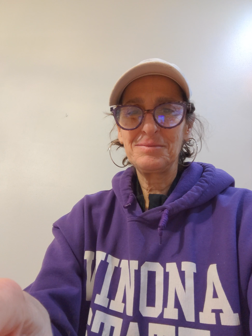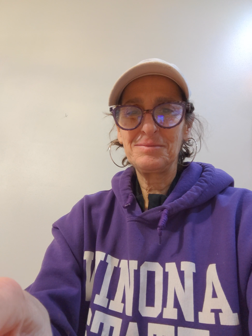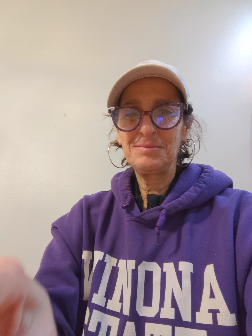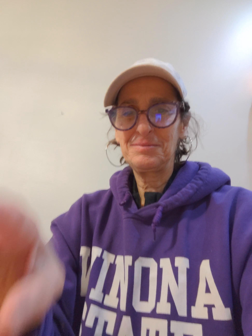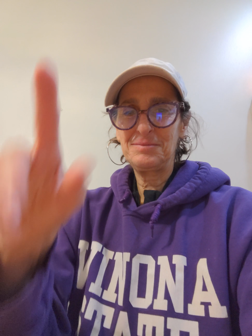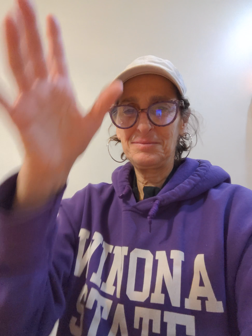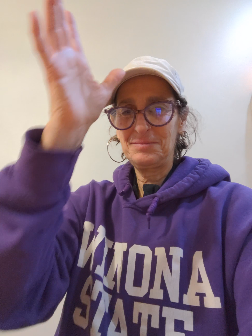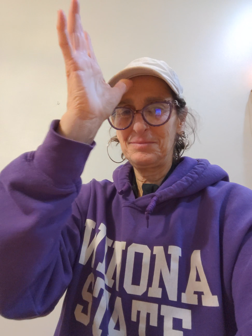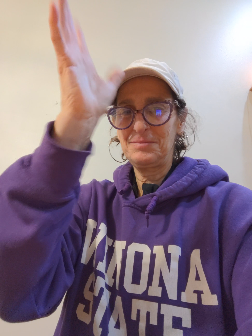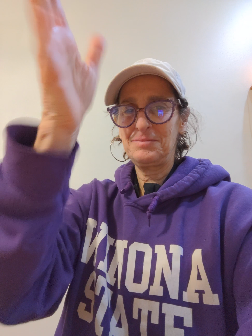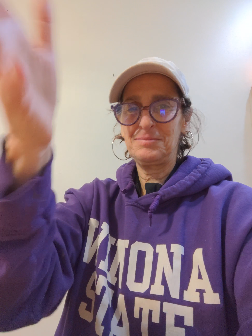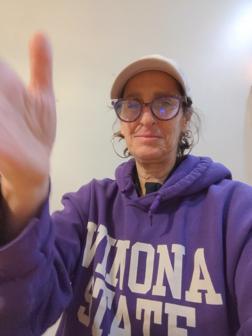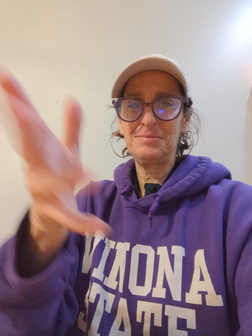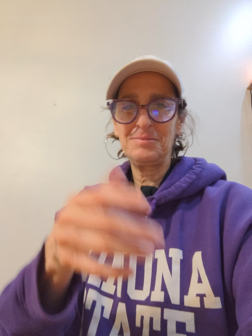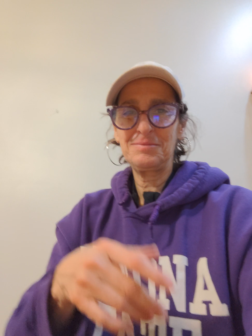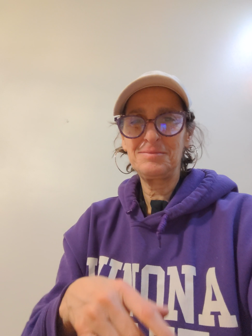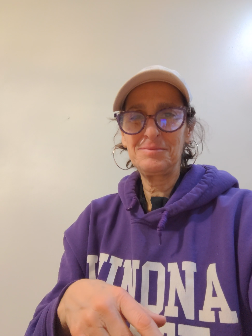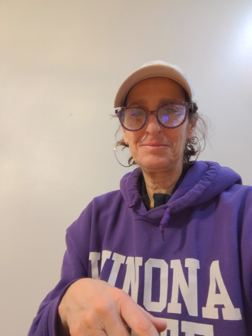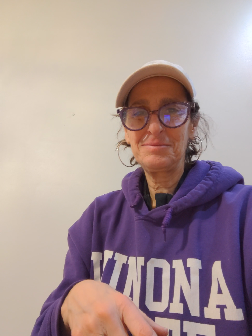grandpa